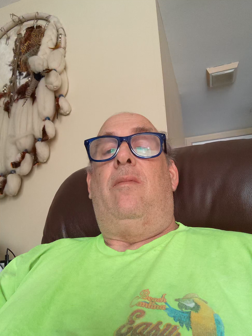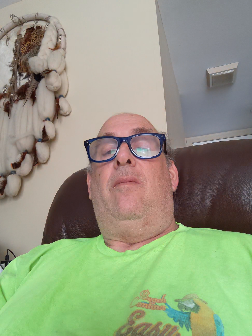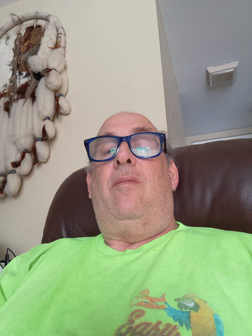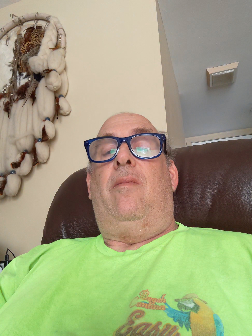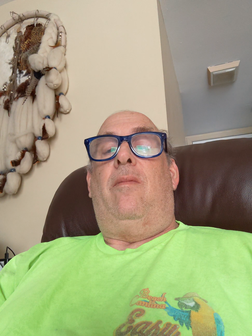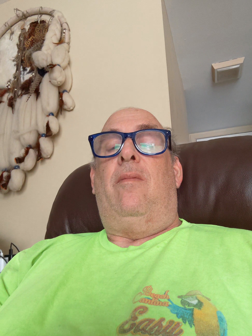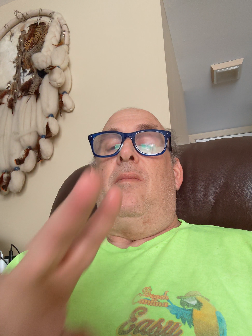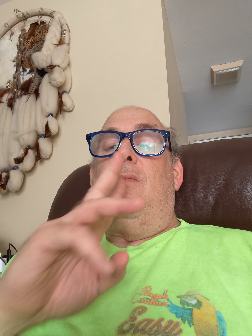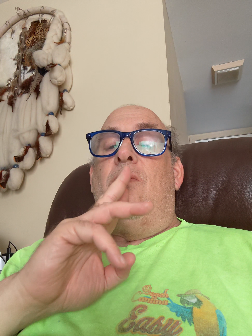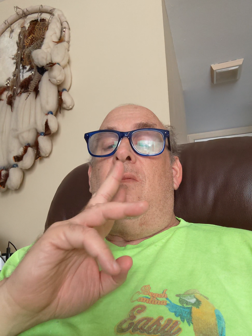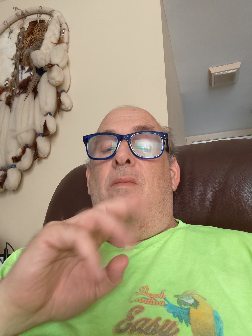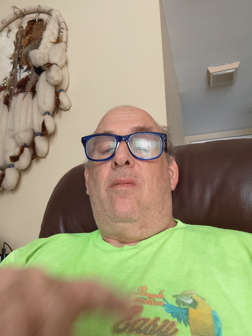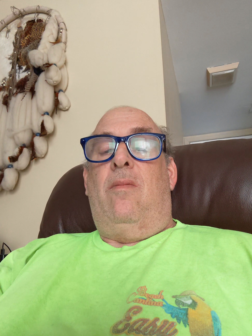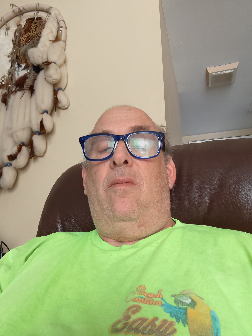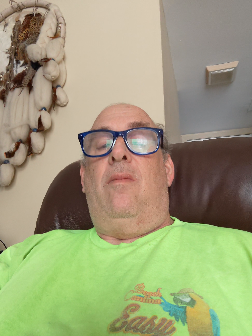water